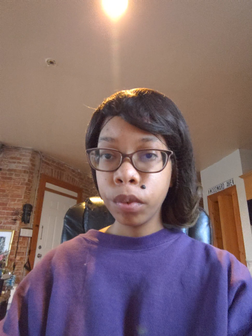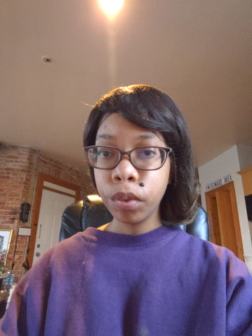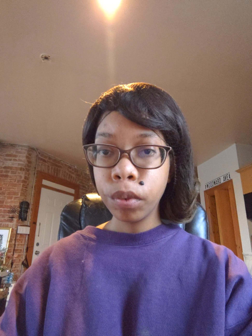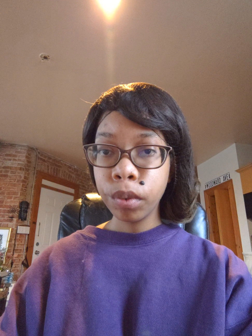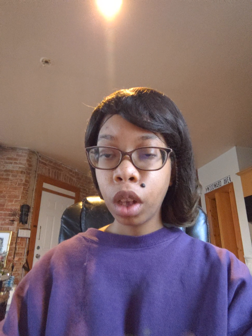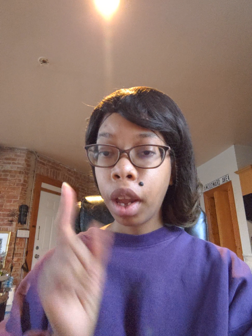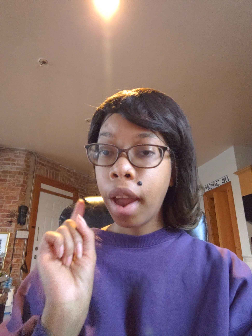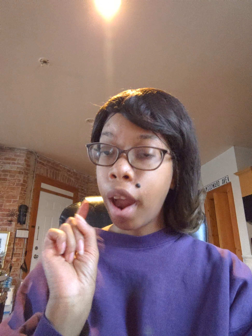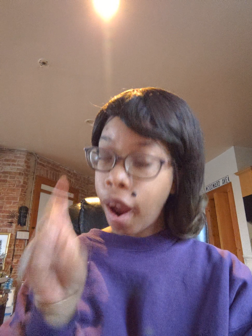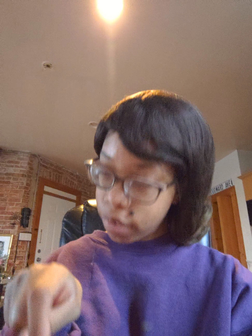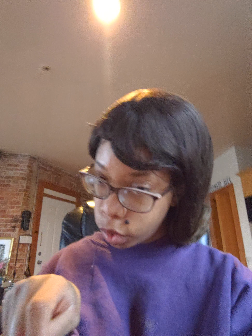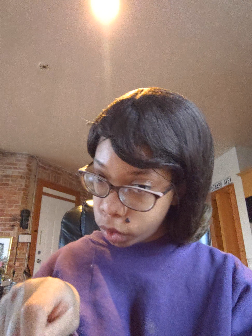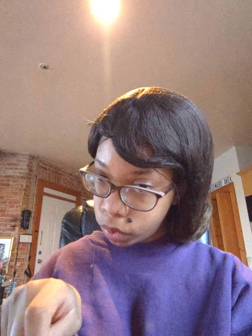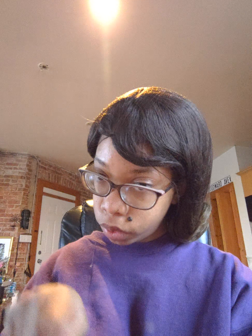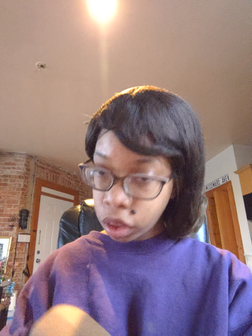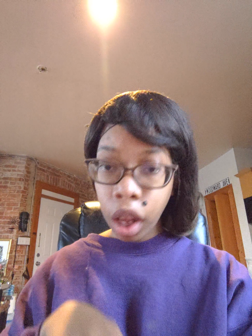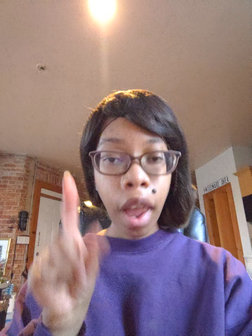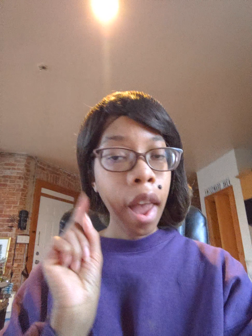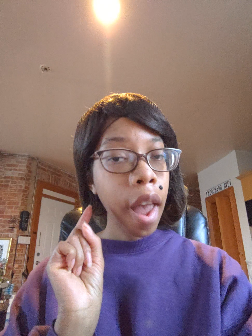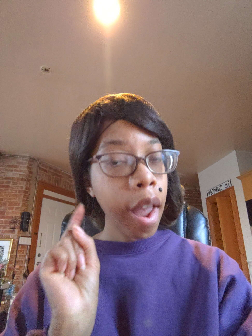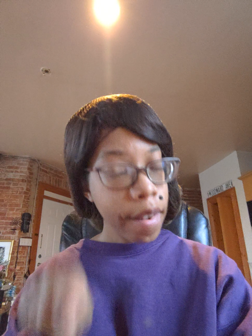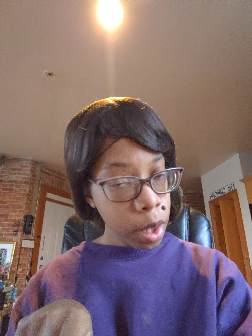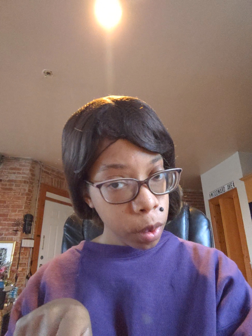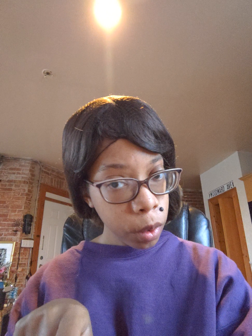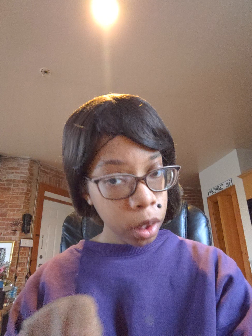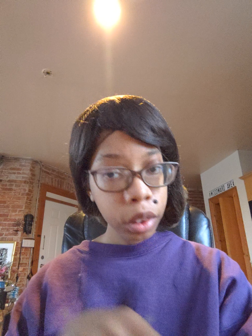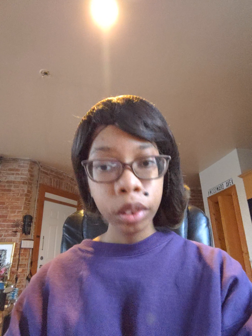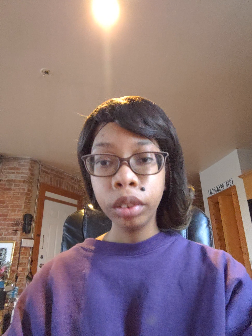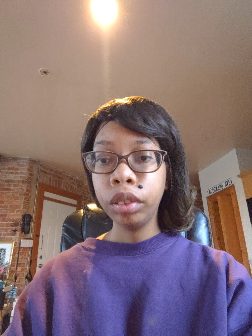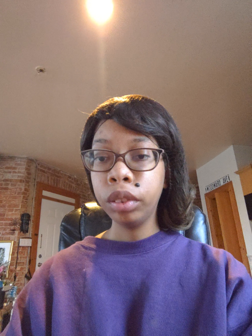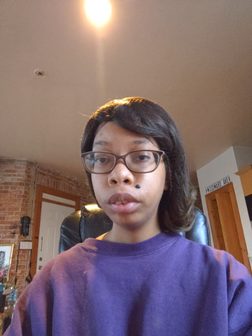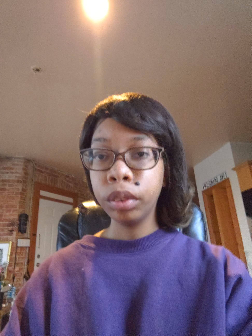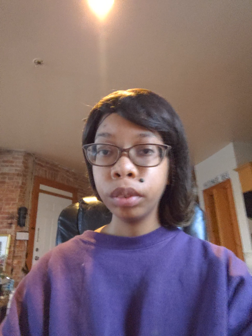have to